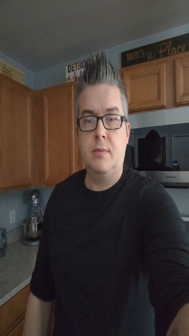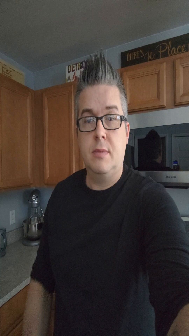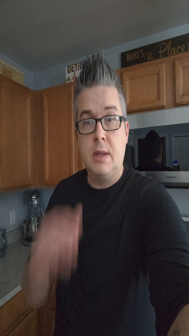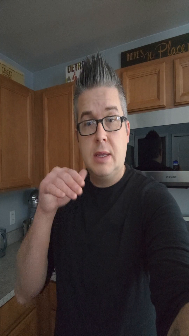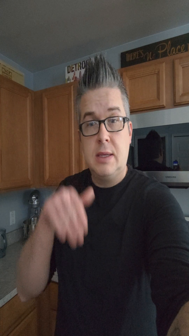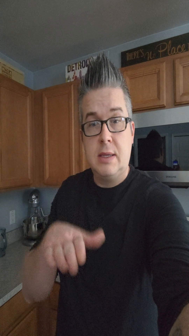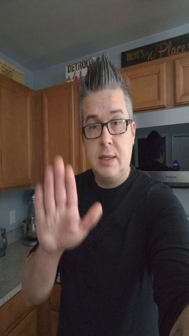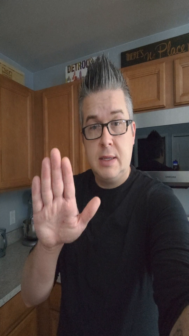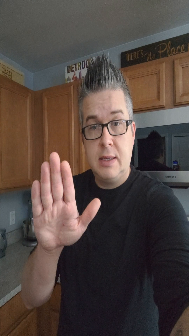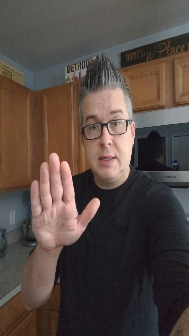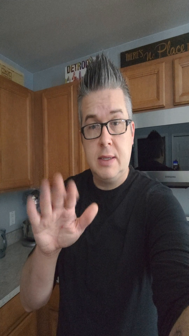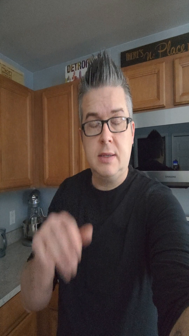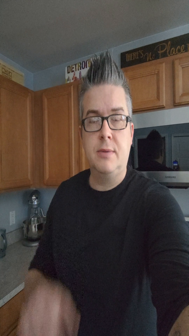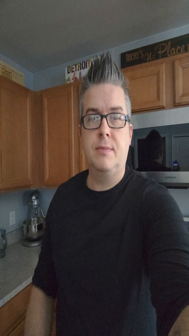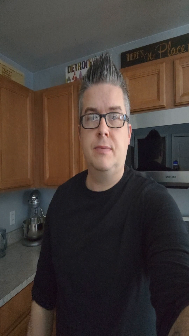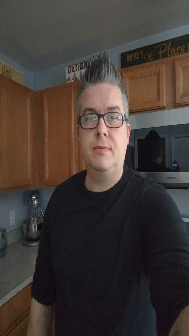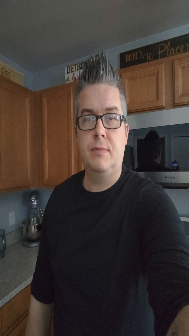into